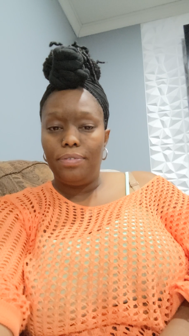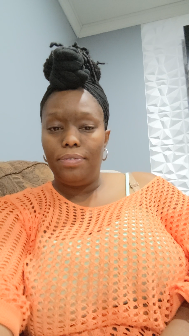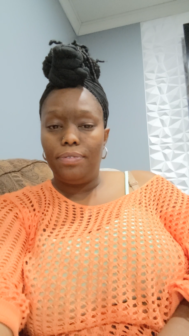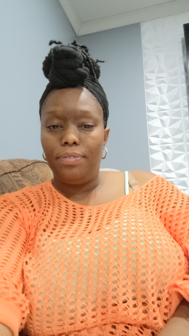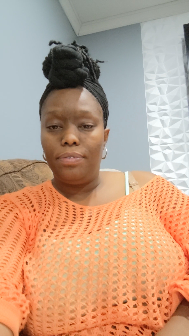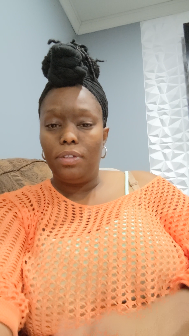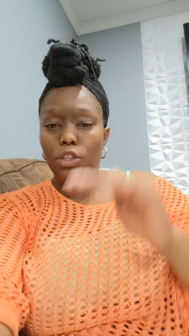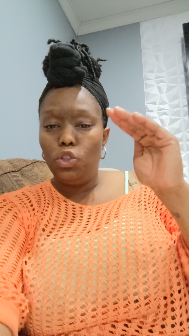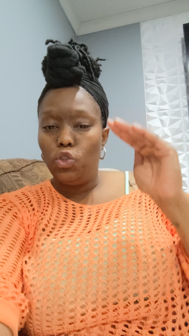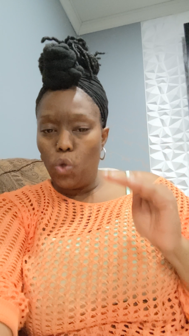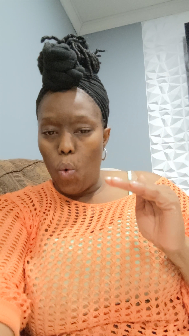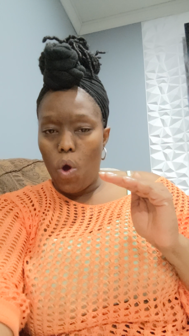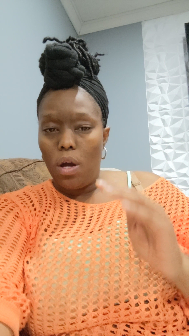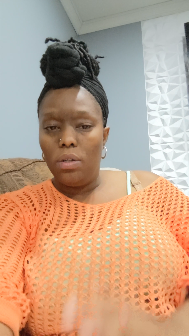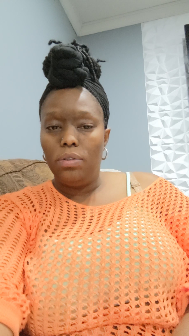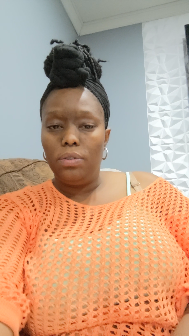short